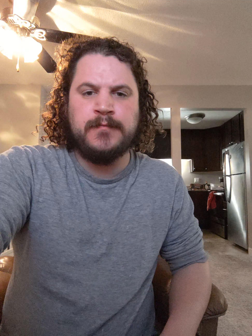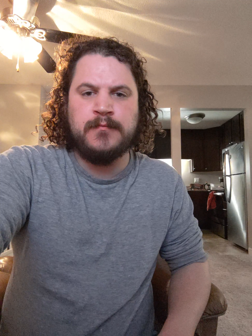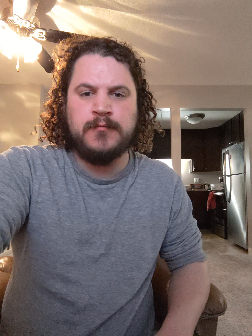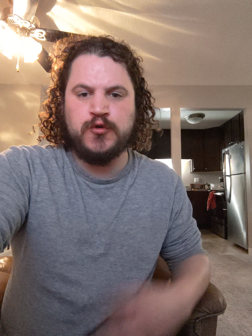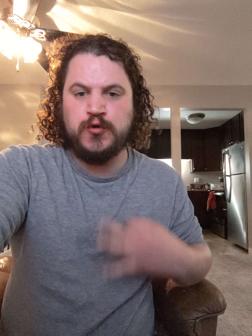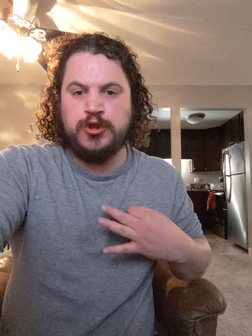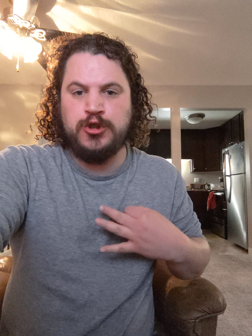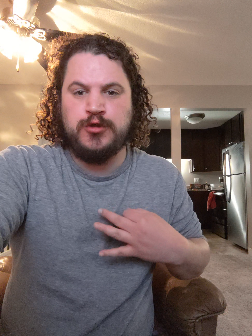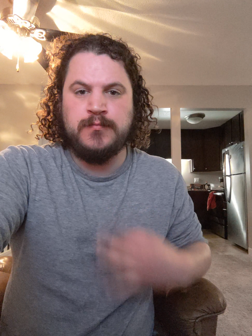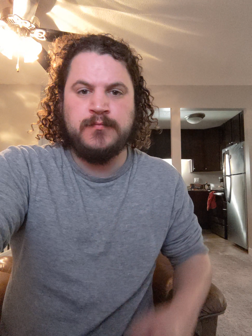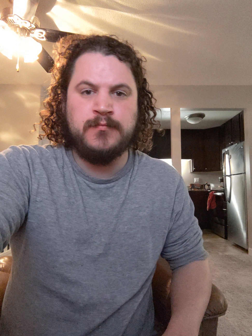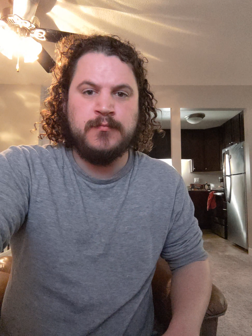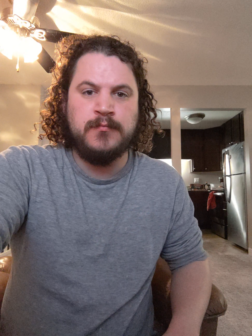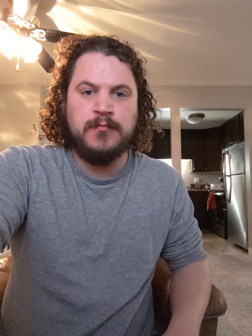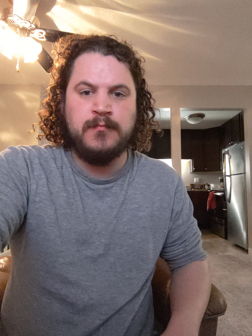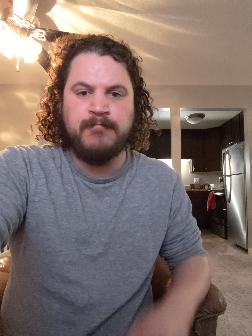shirt